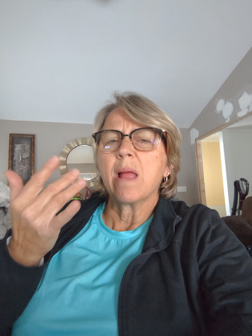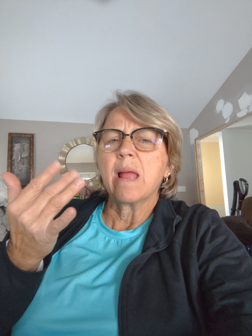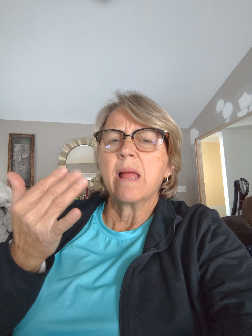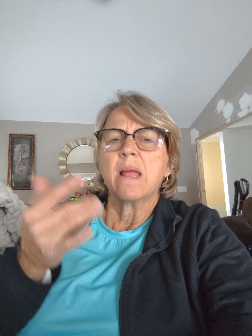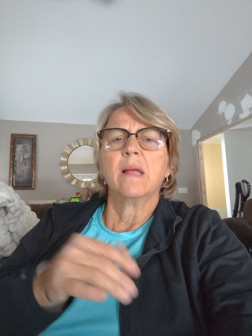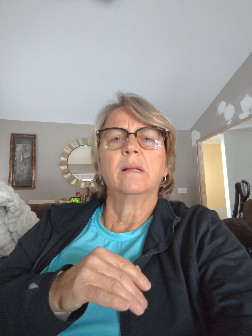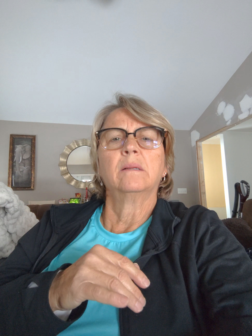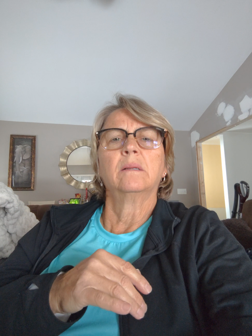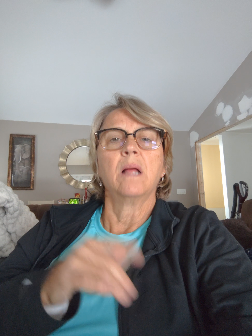wait